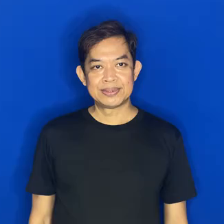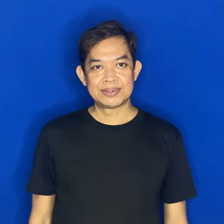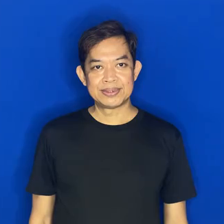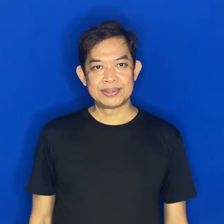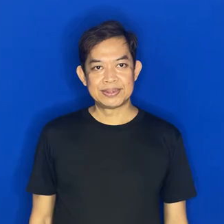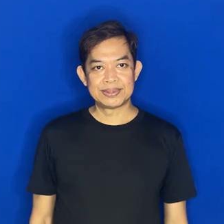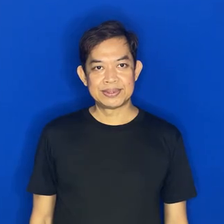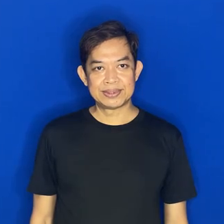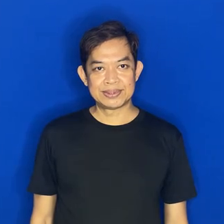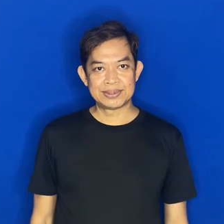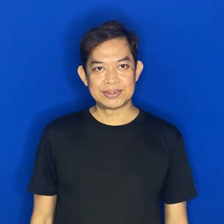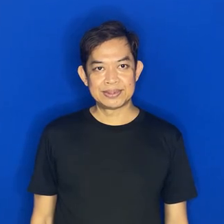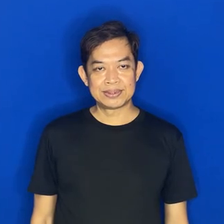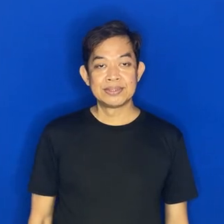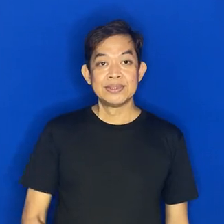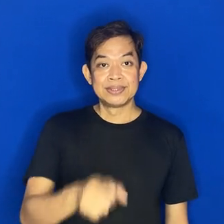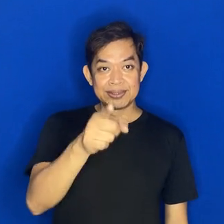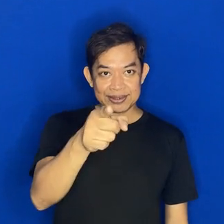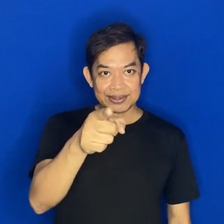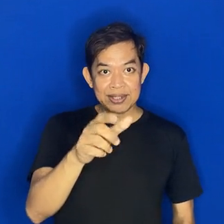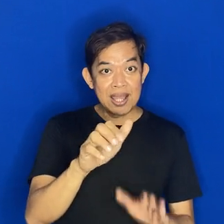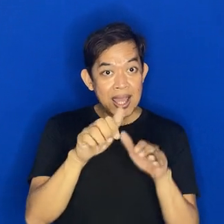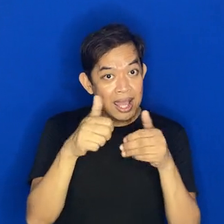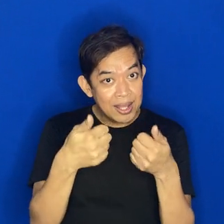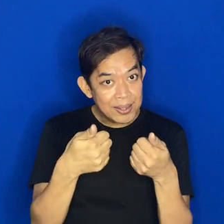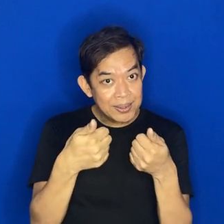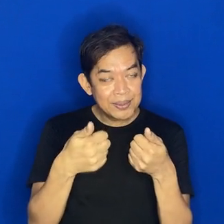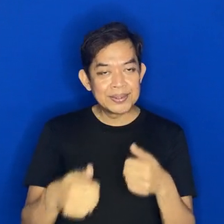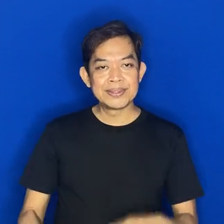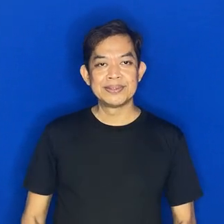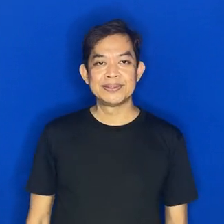how are you